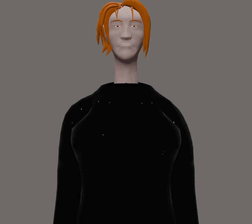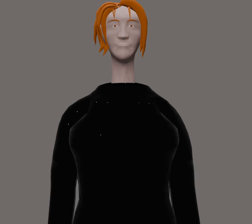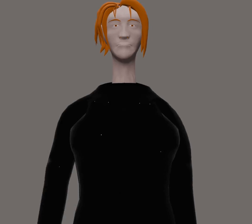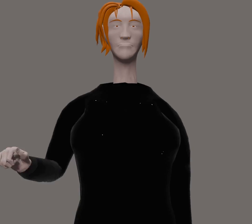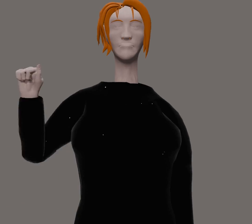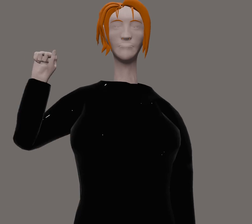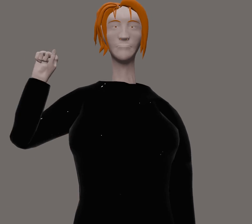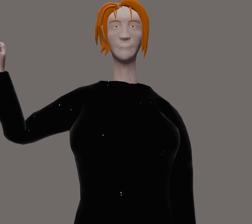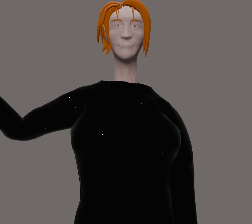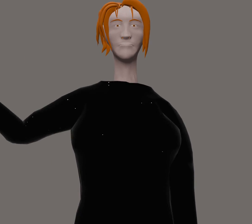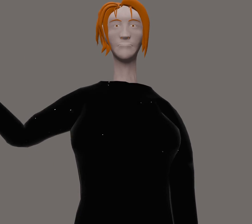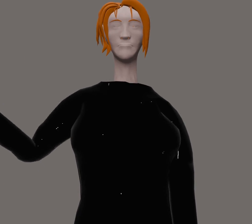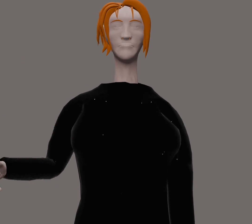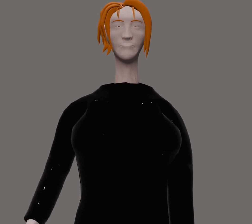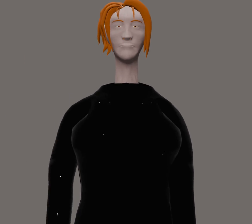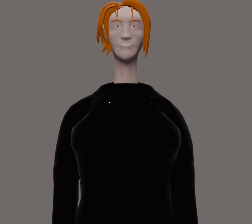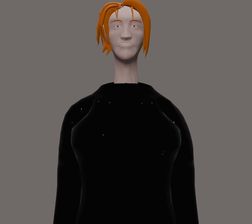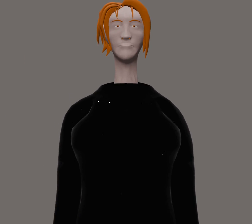Belong to them